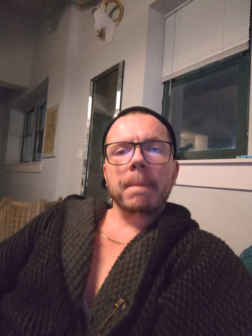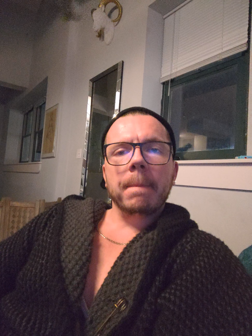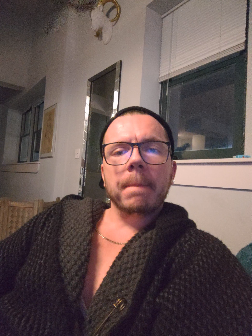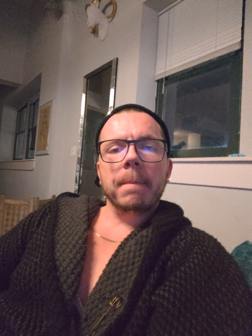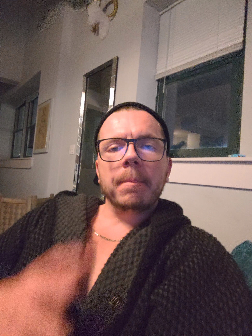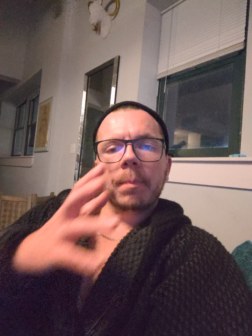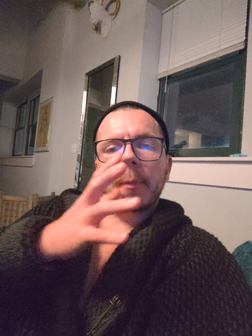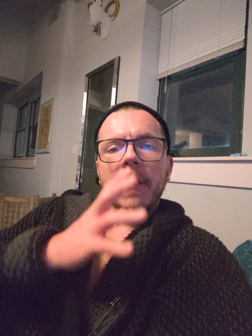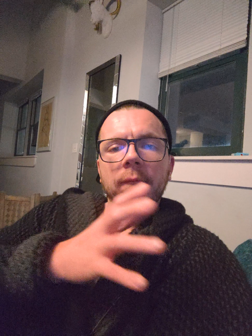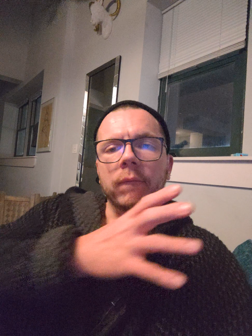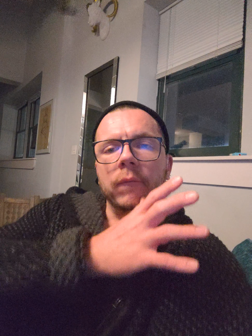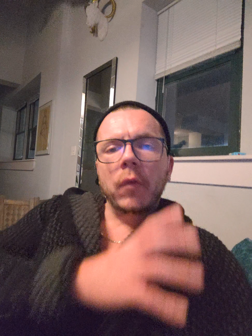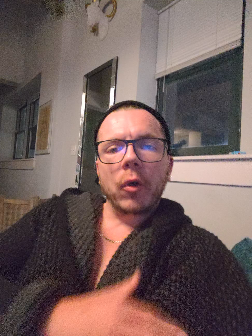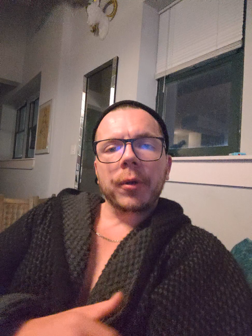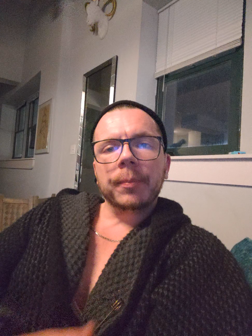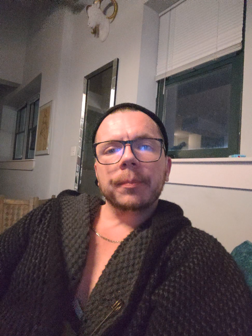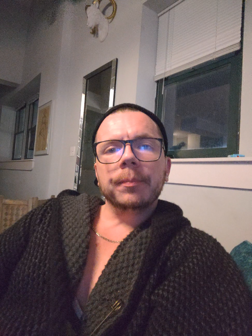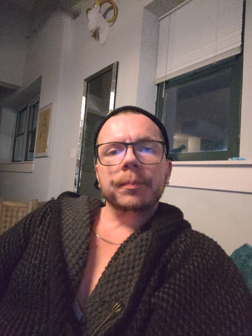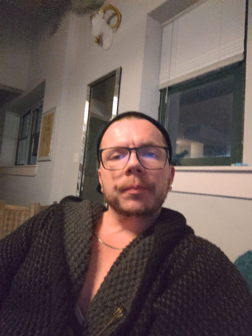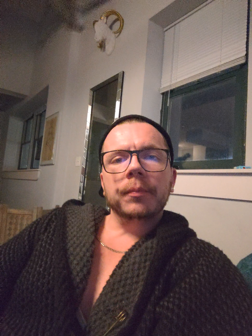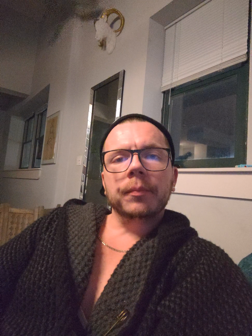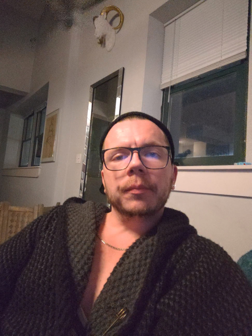farm